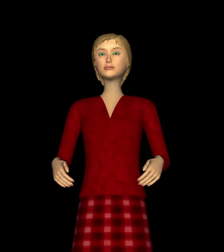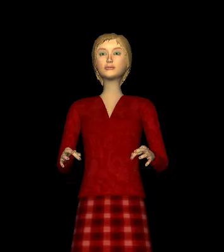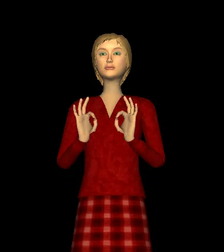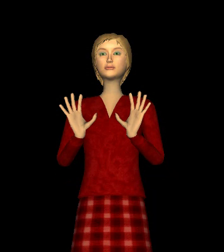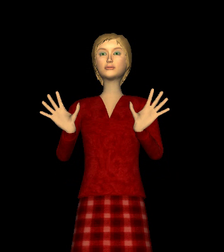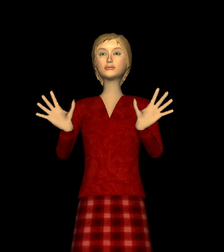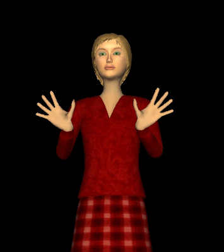وقت